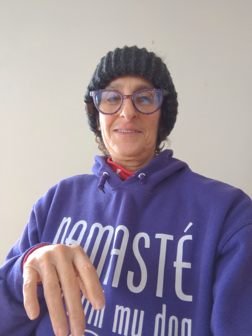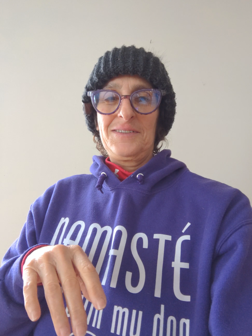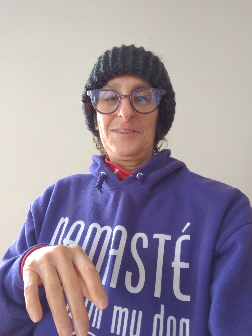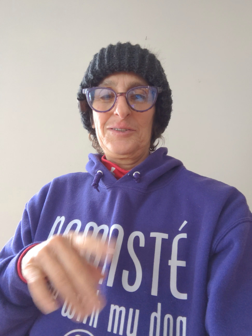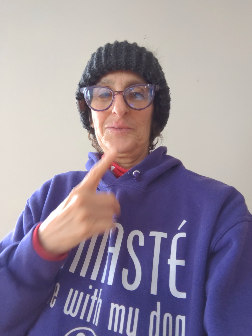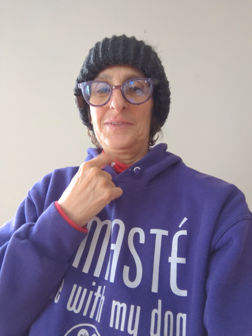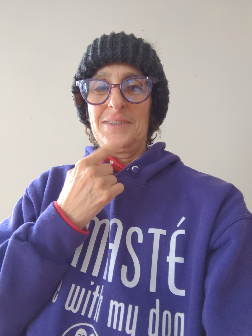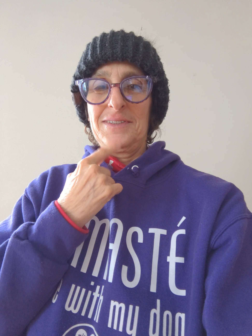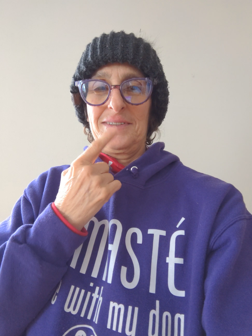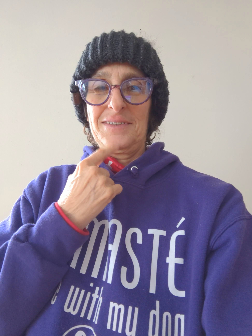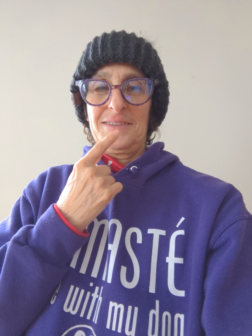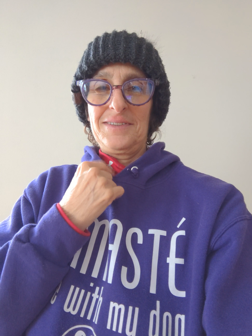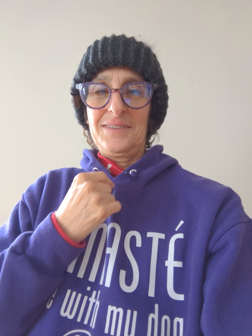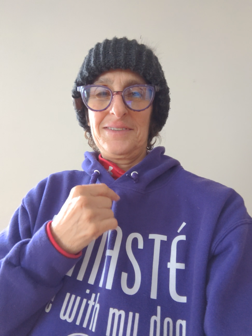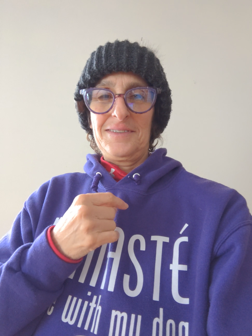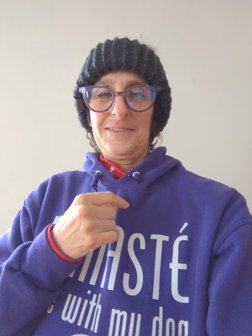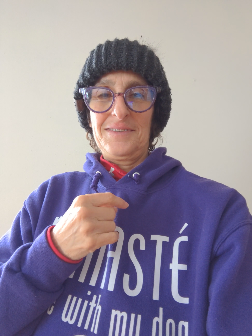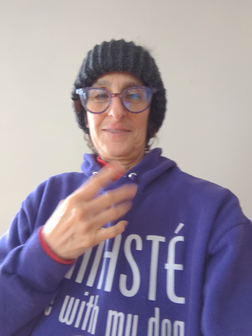red